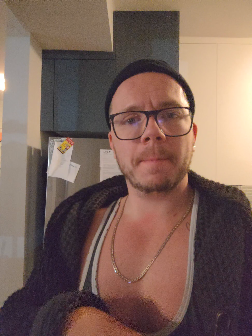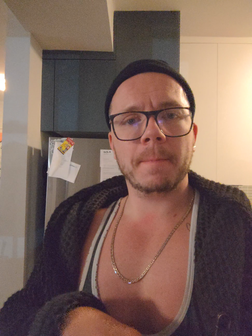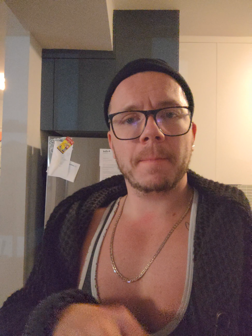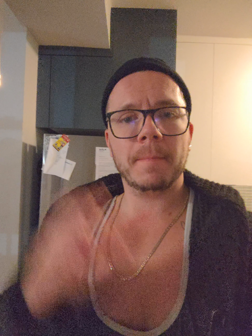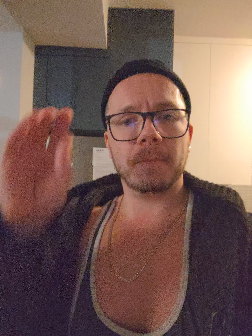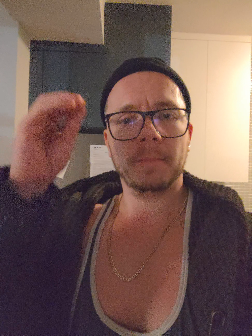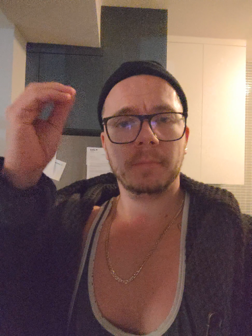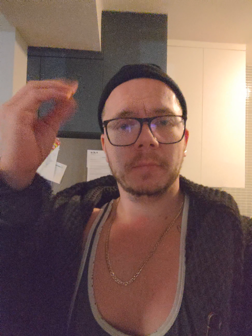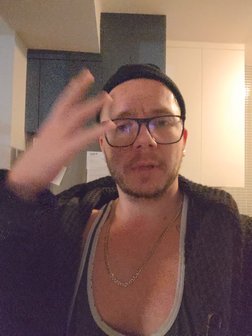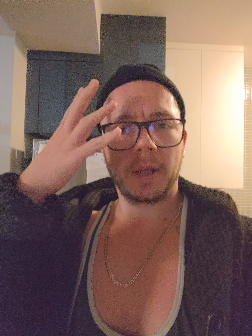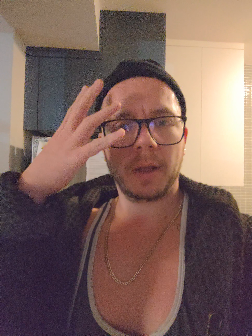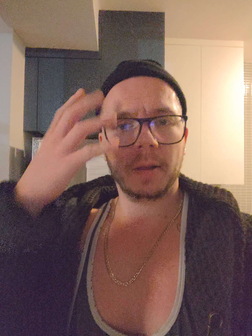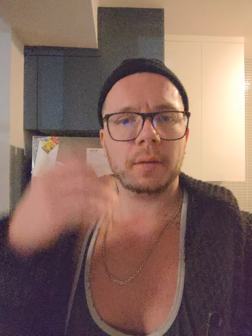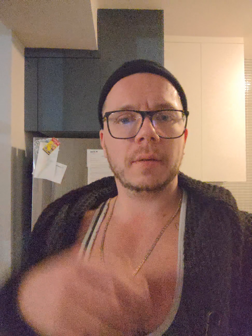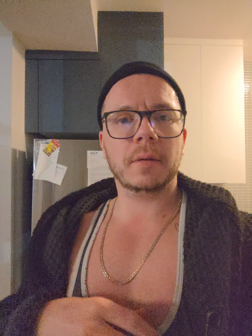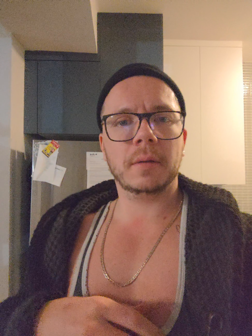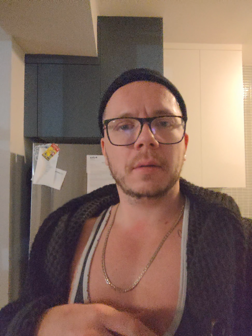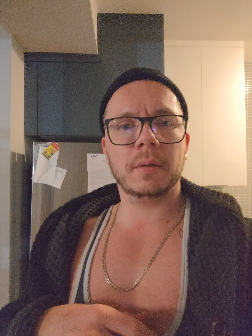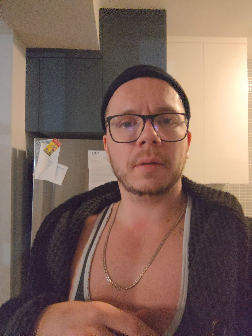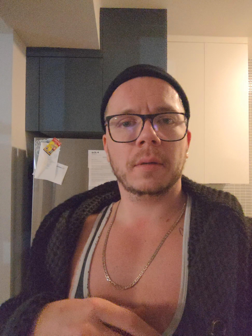sun